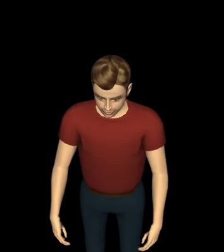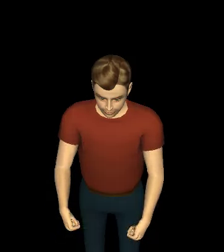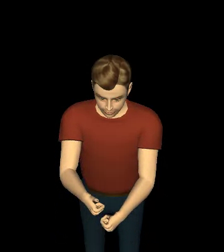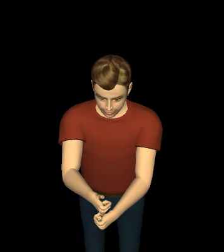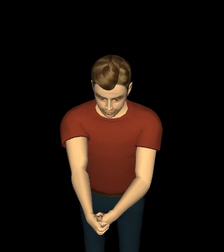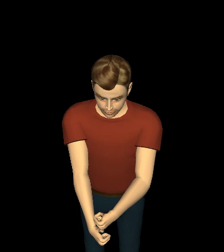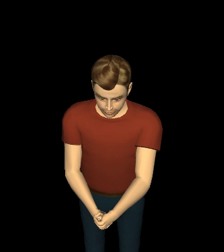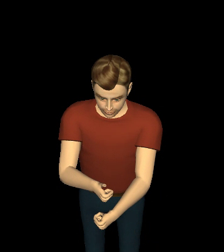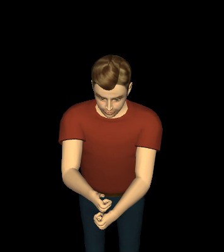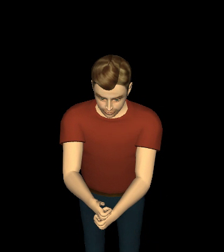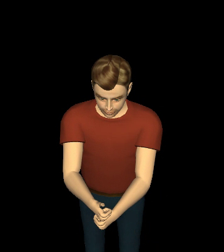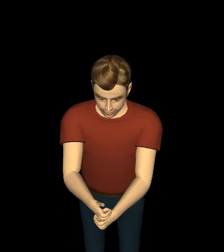يعني